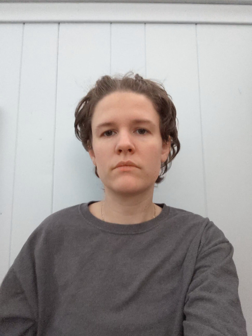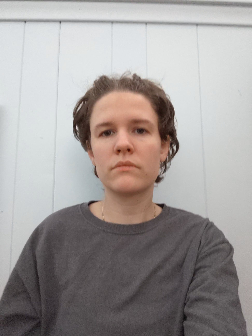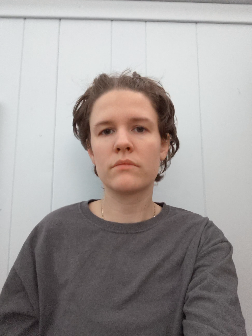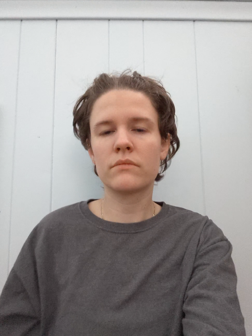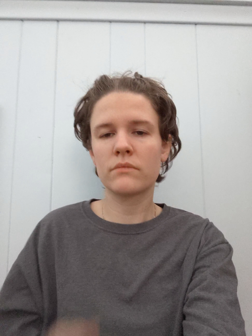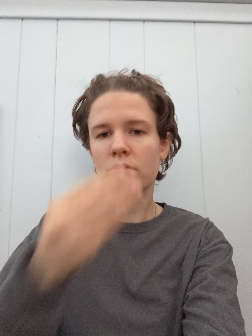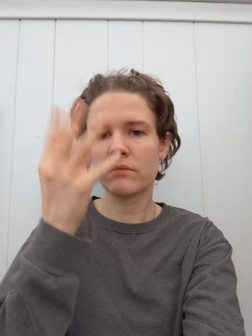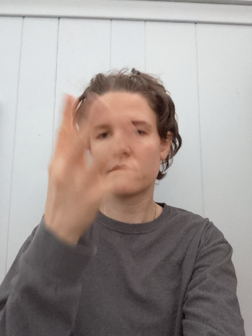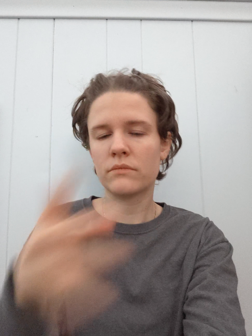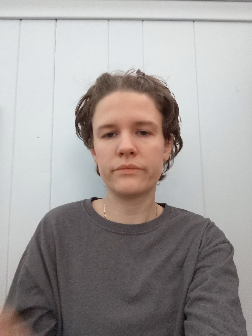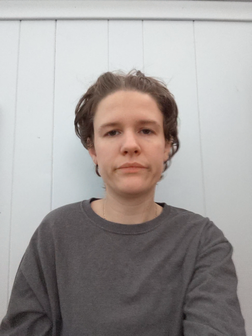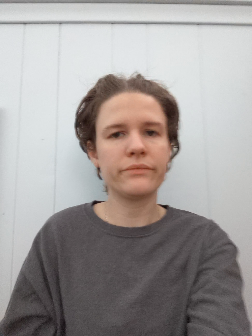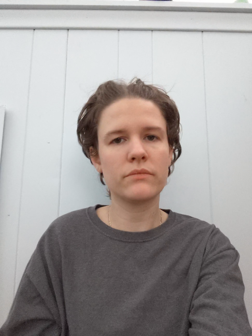pretty